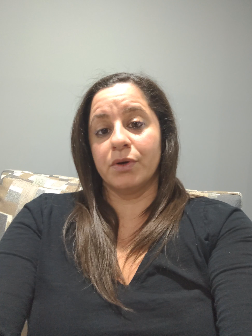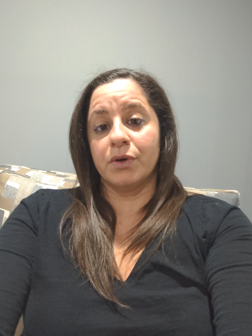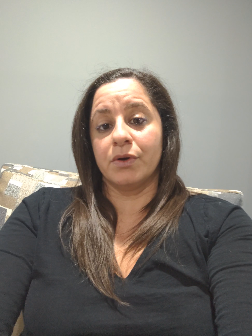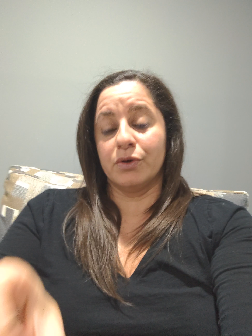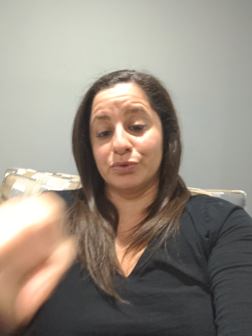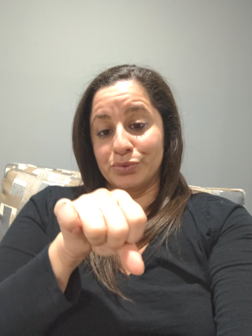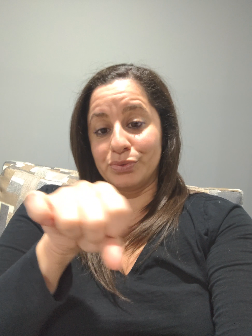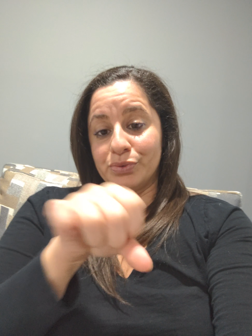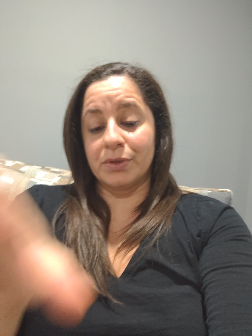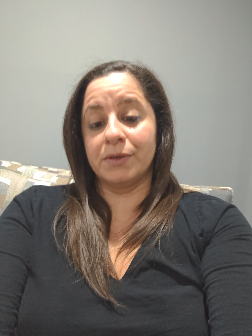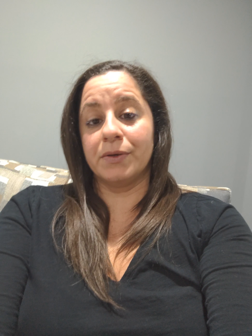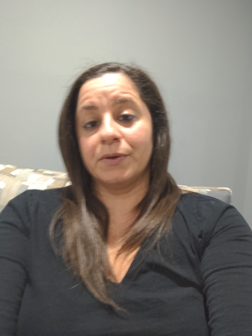shoe